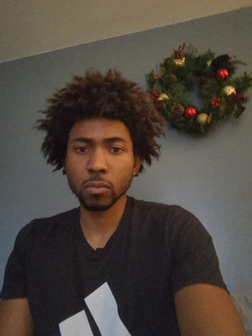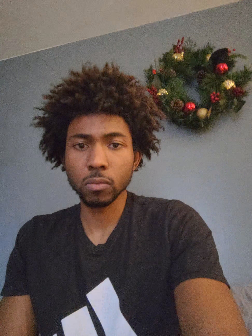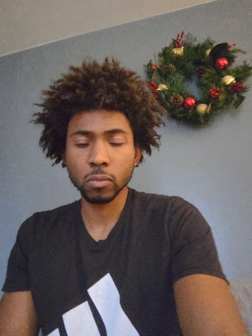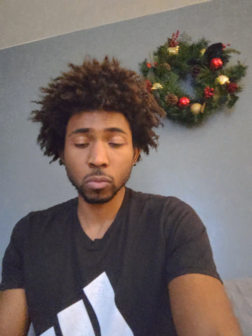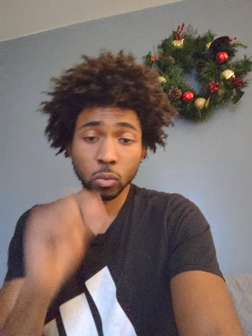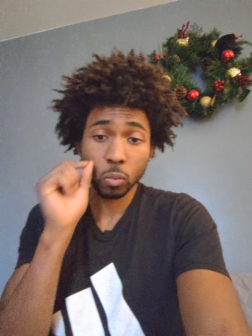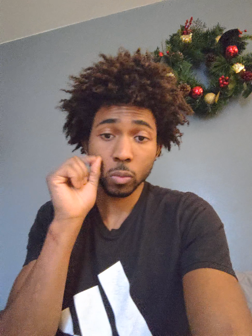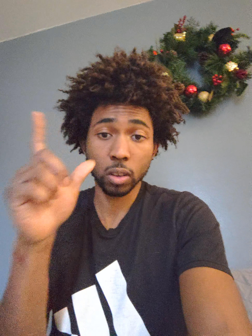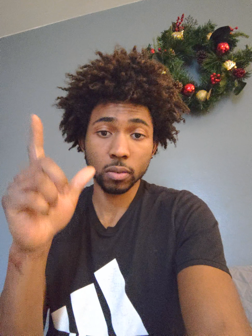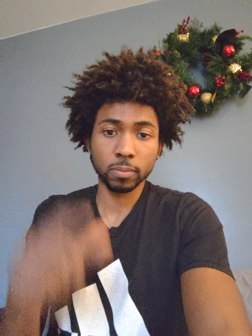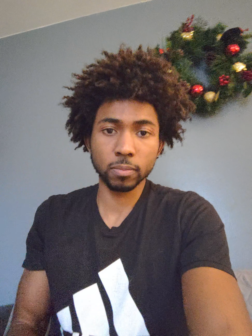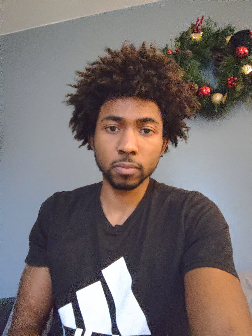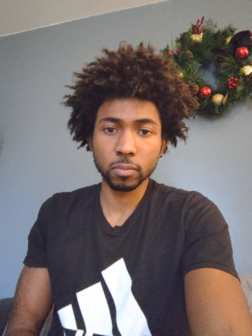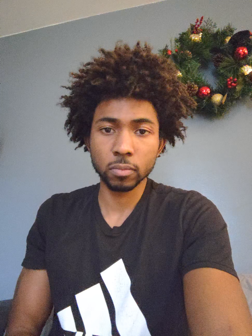wake